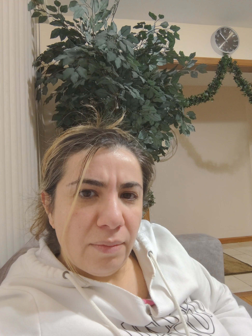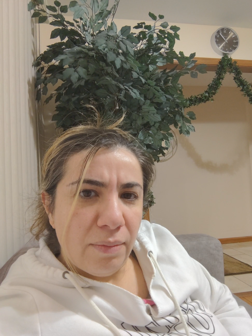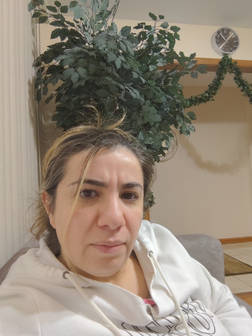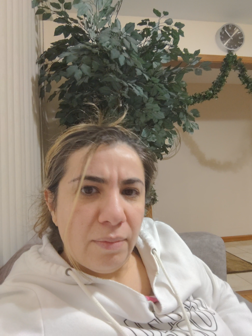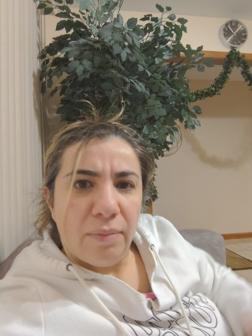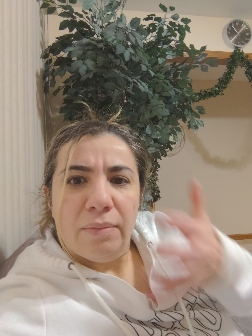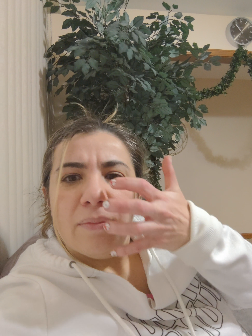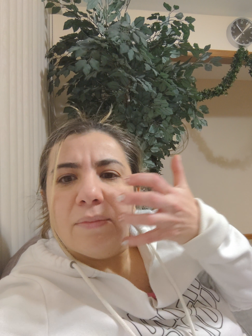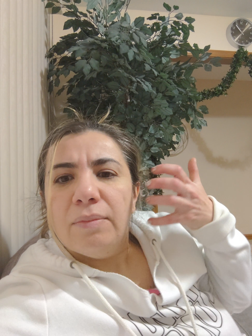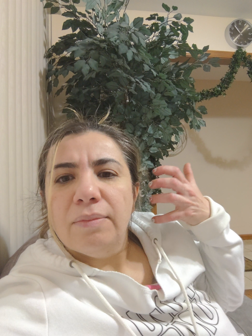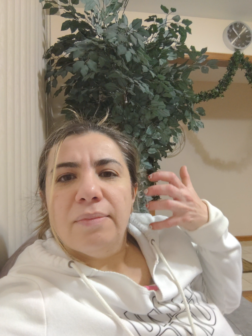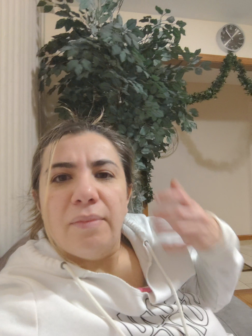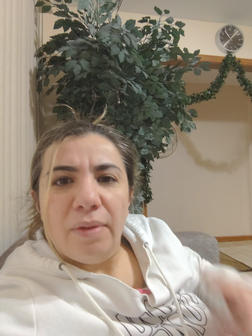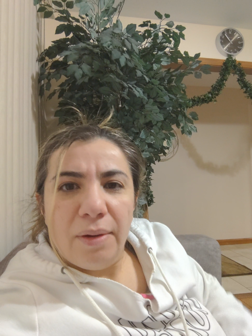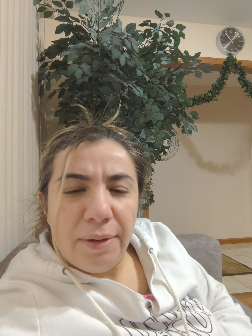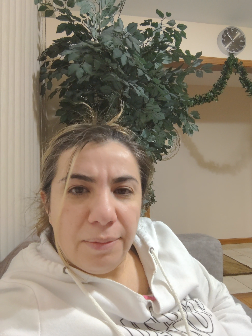tiger